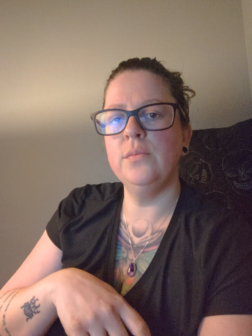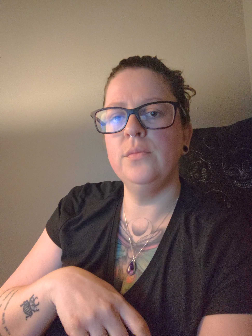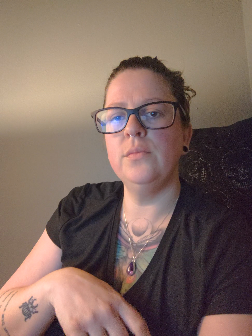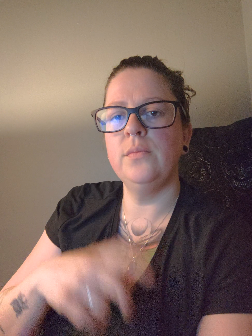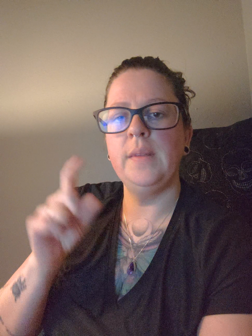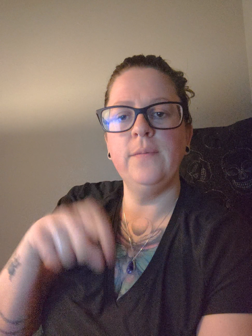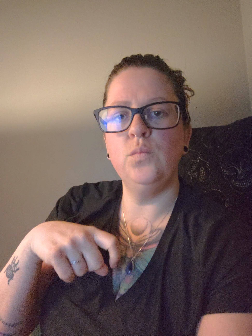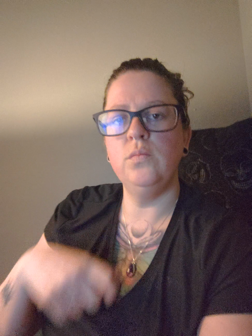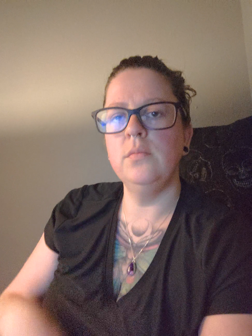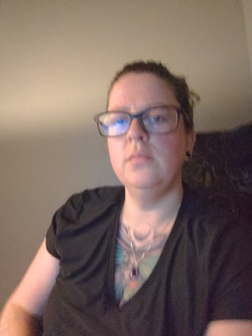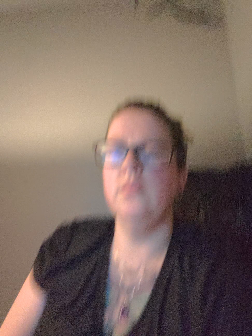have to